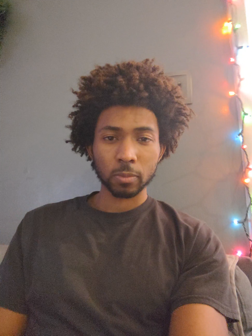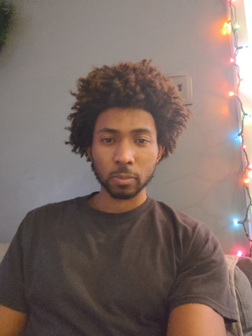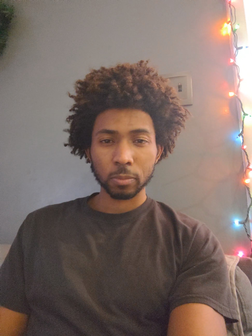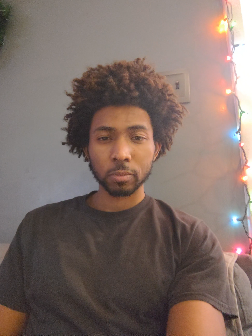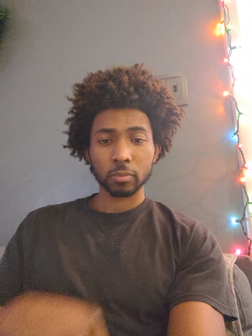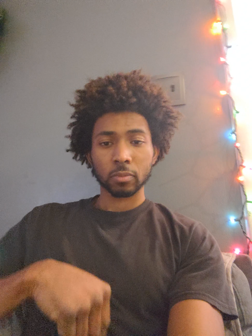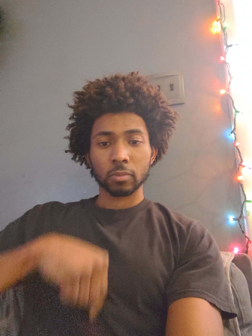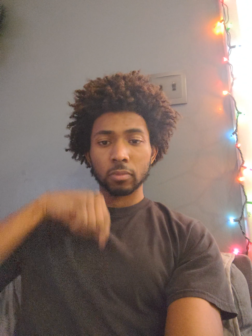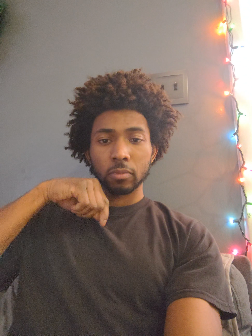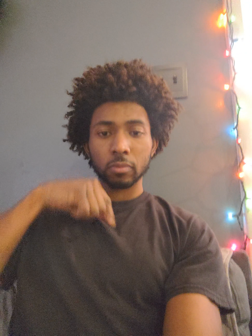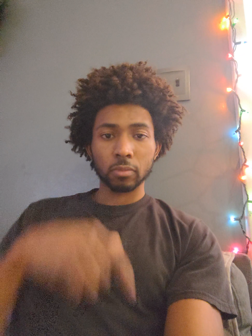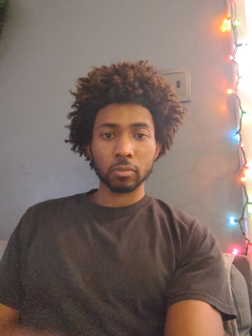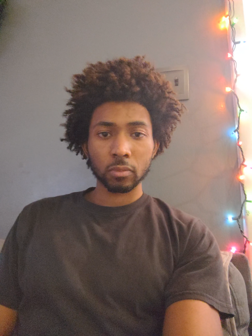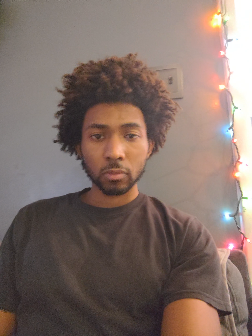zipper